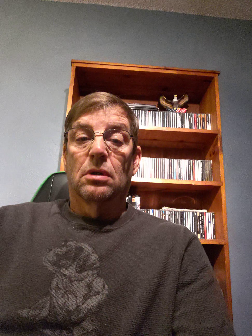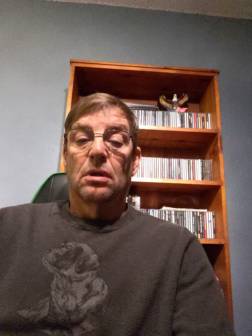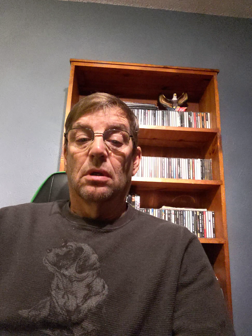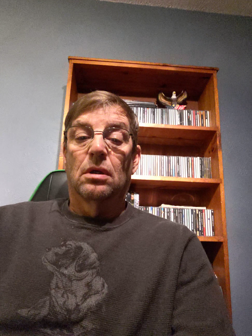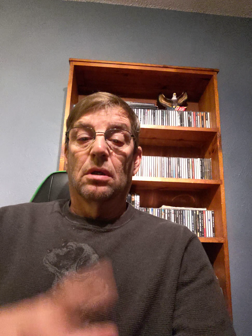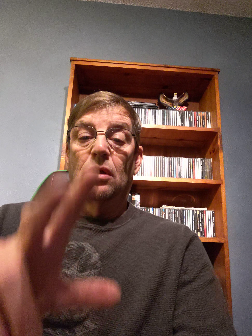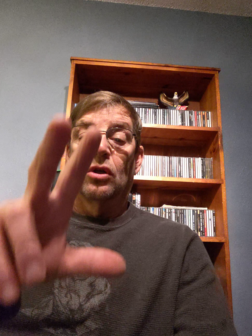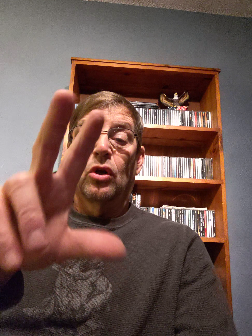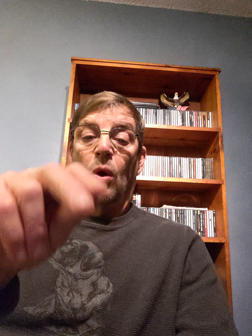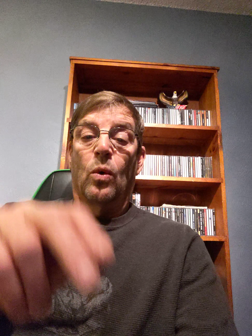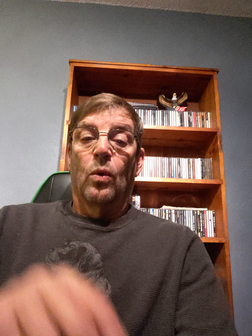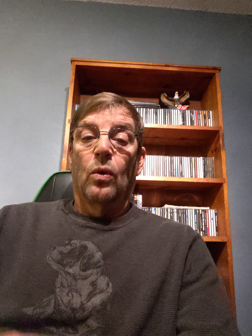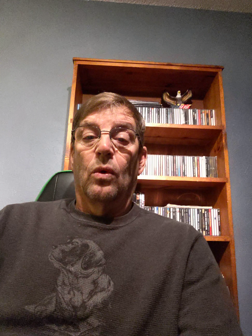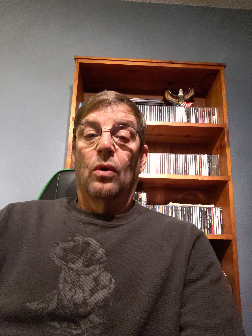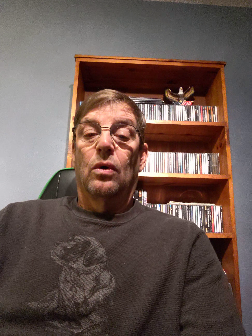no